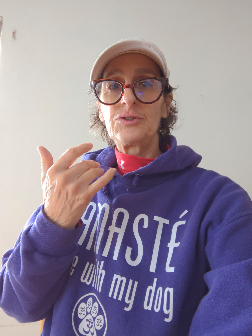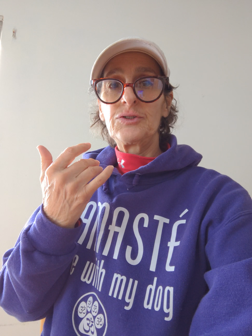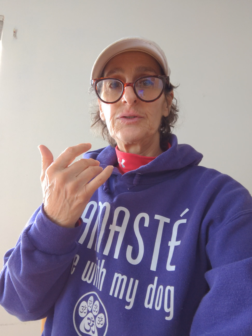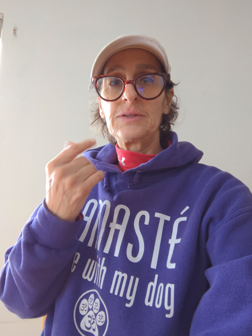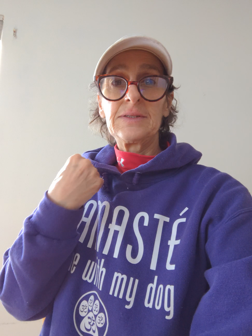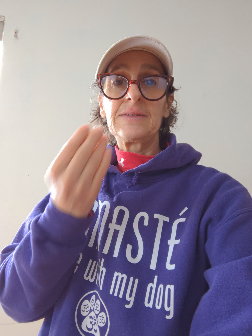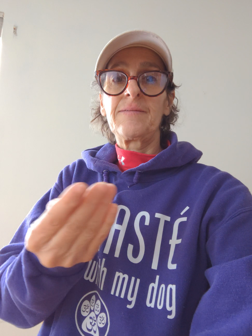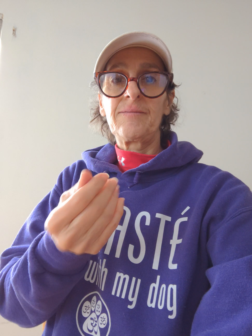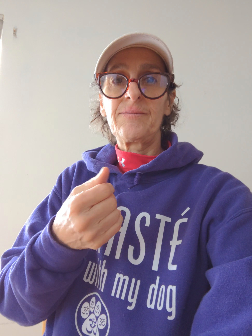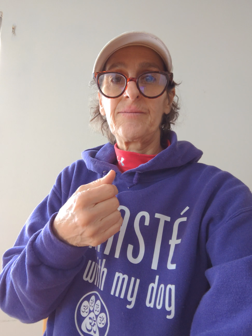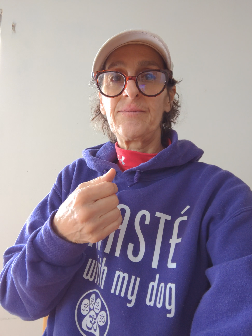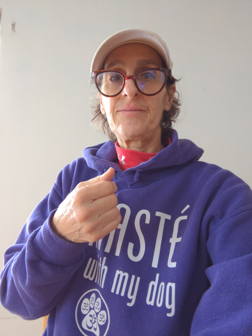give